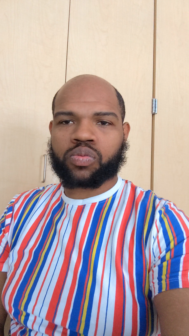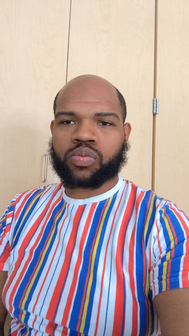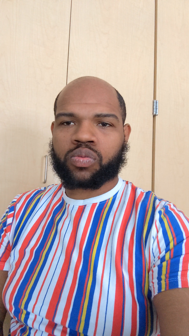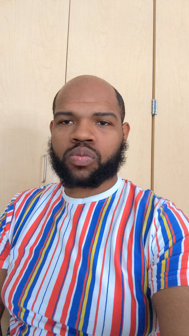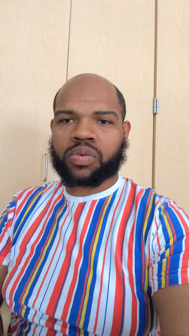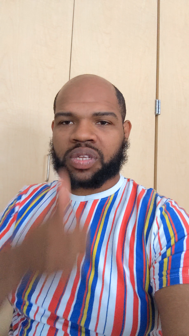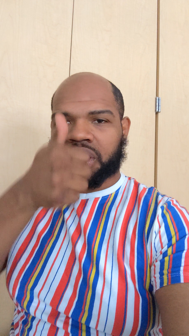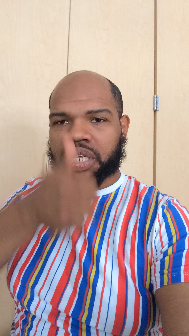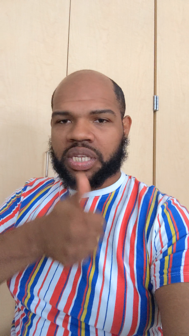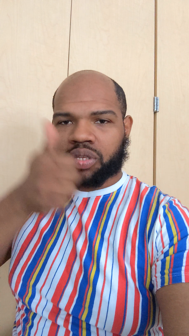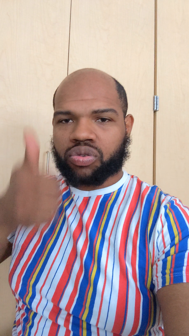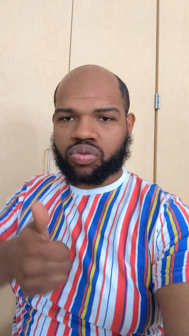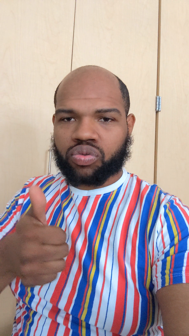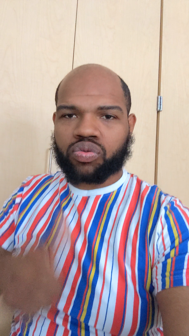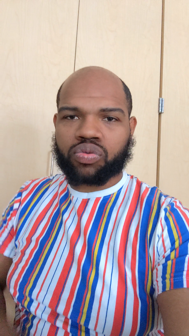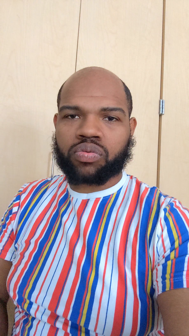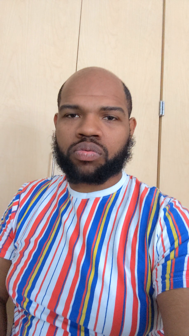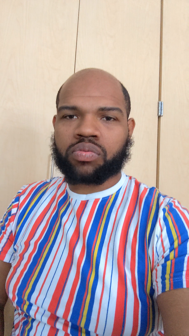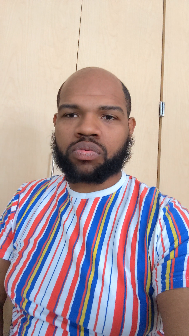each